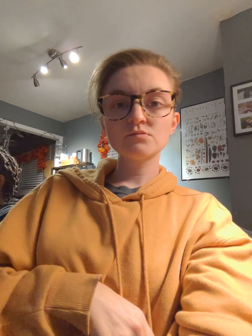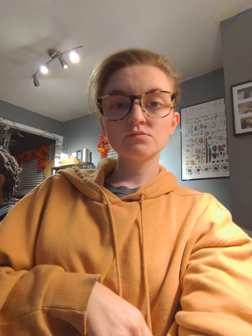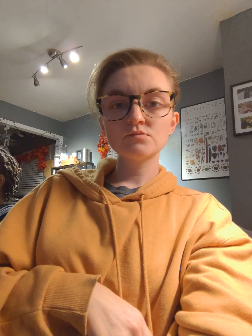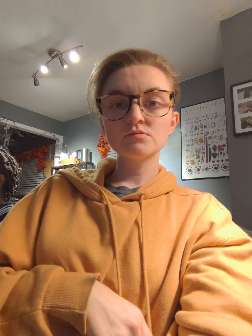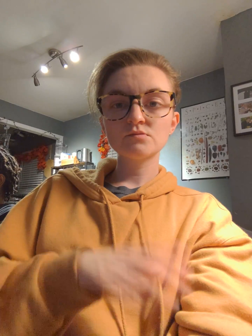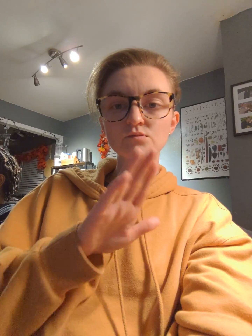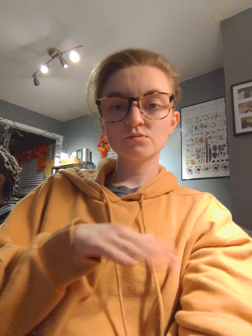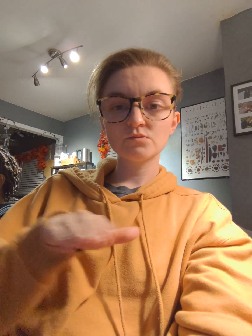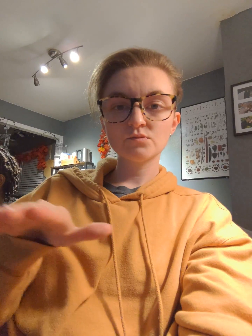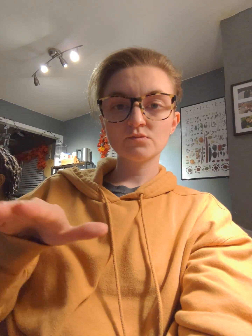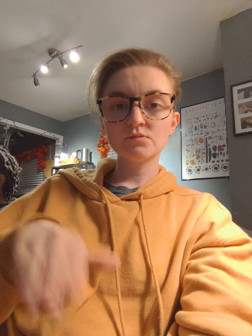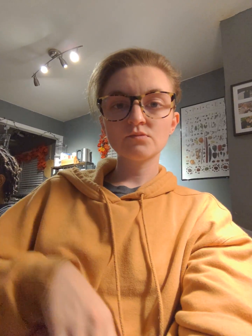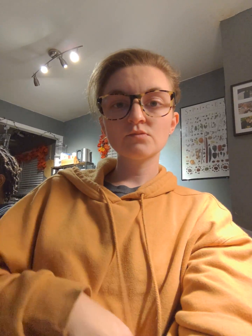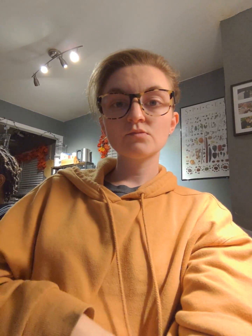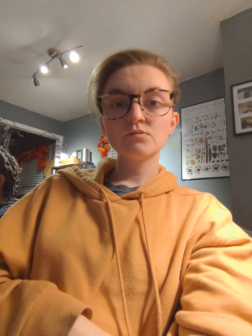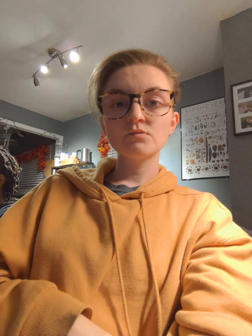children